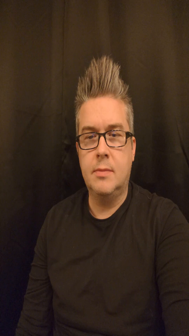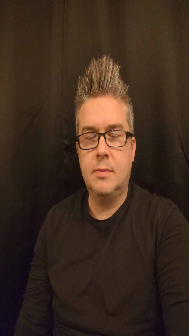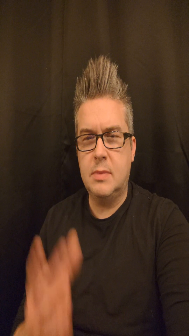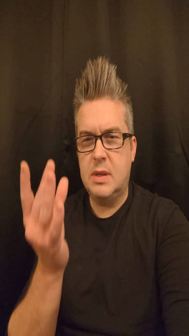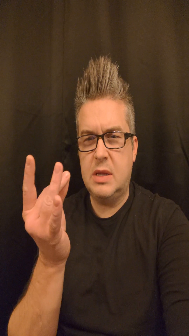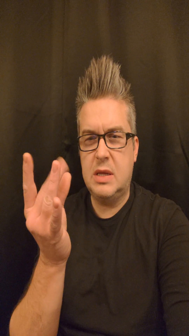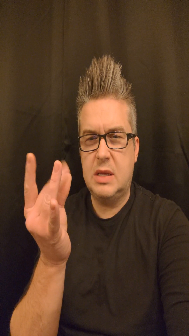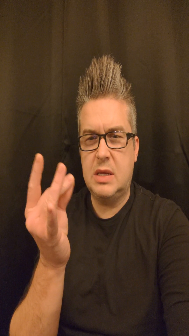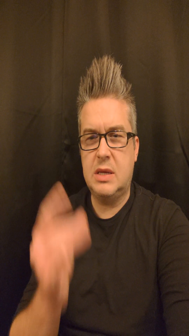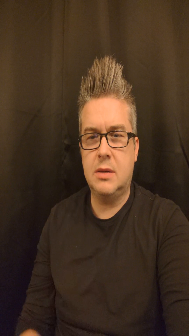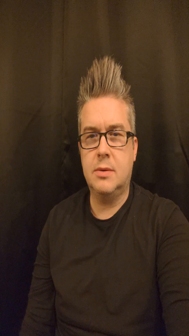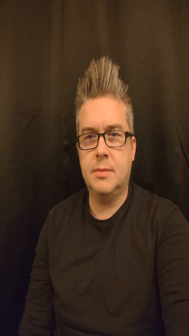sticky